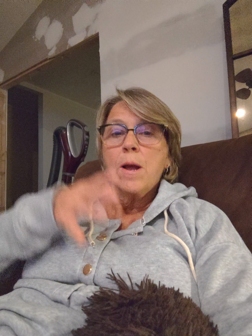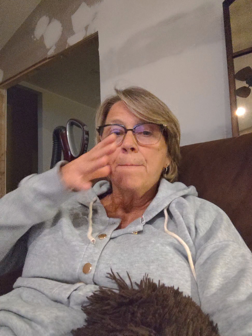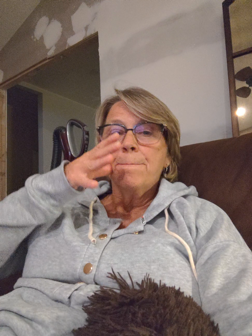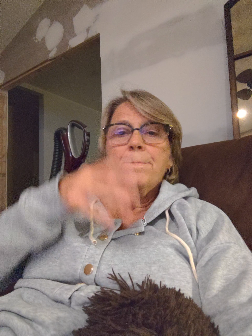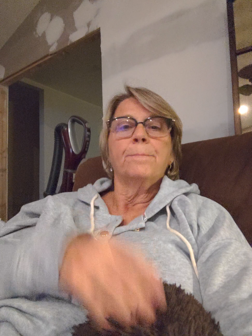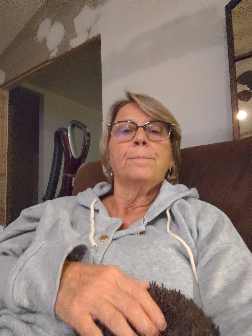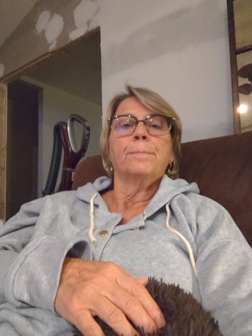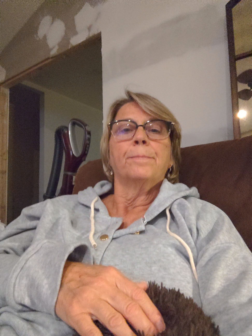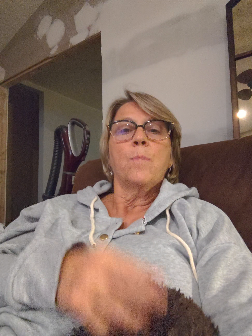farm